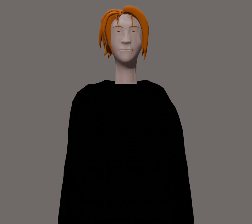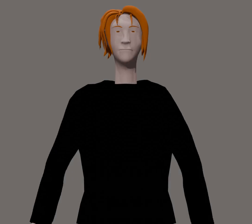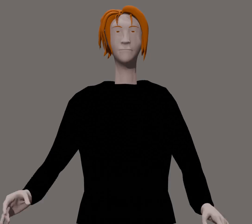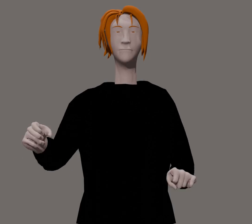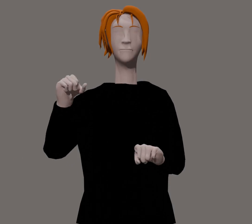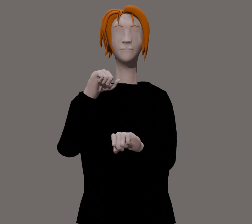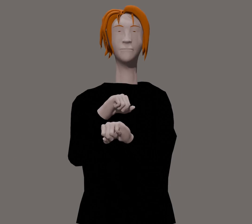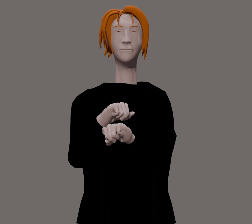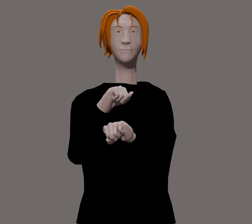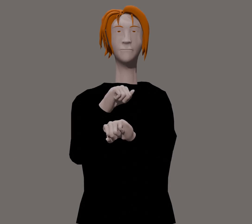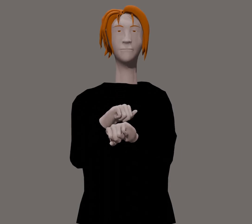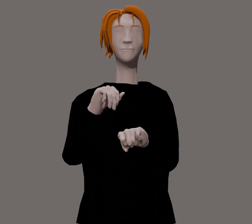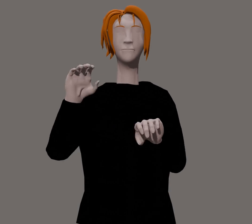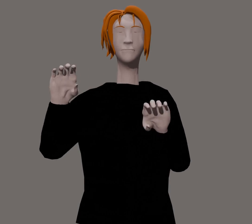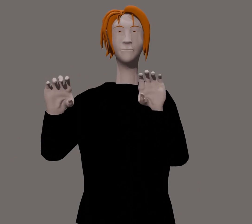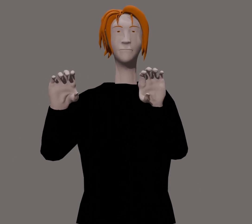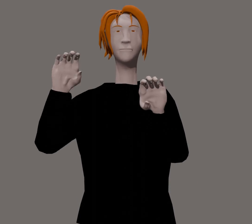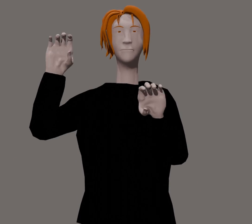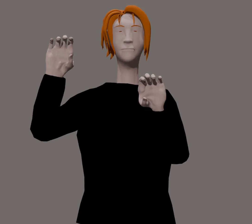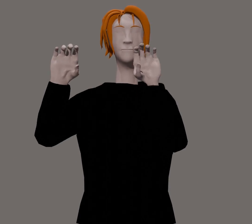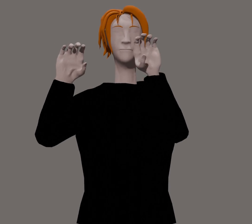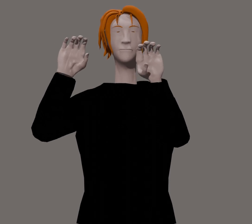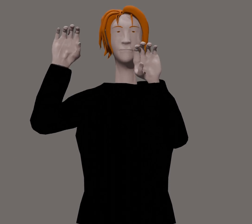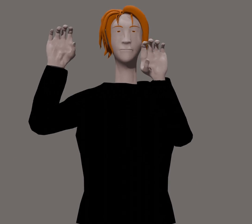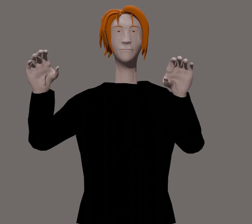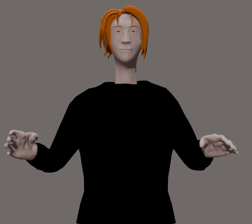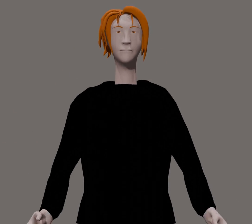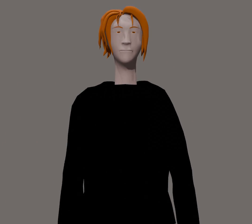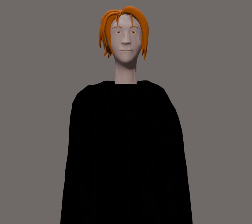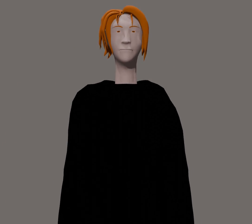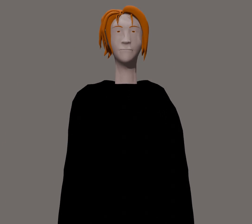Cobble Stone